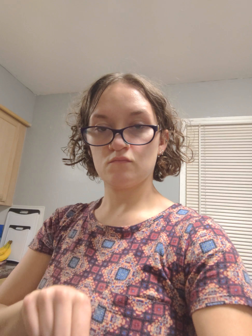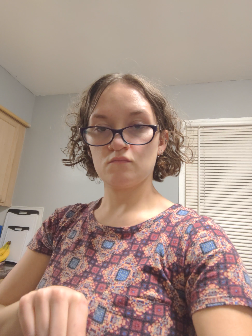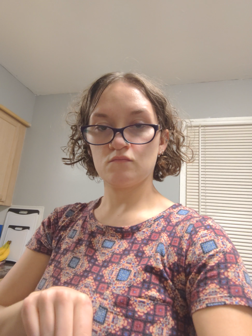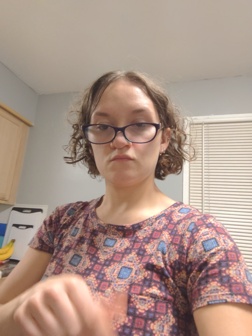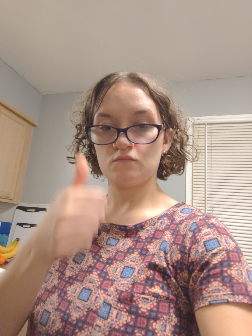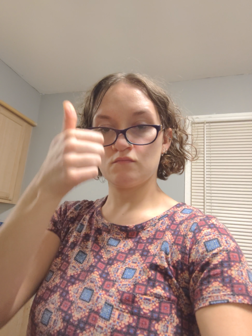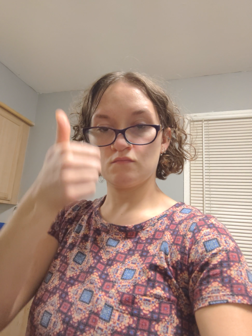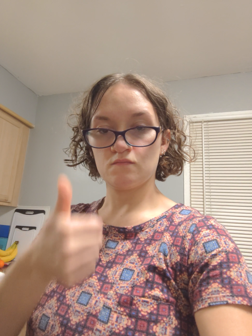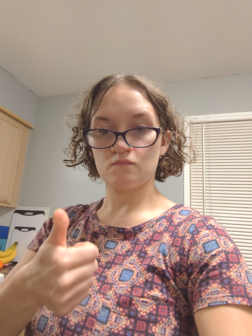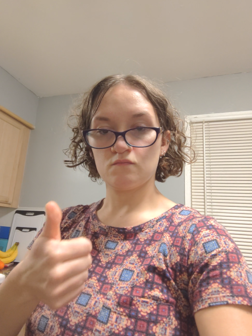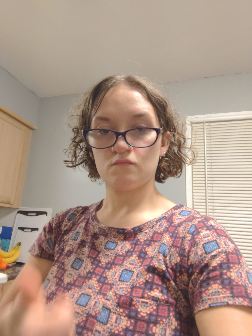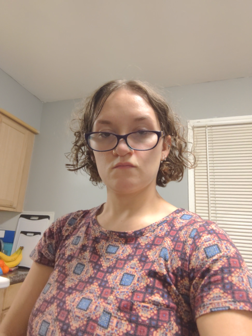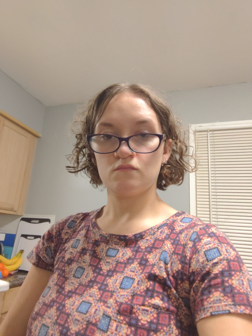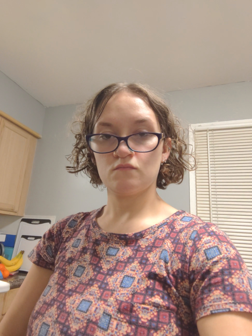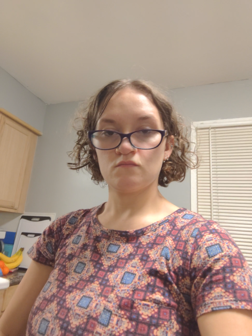every